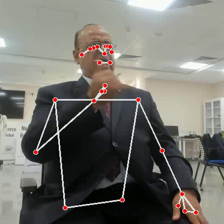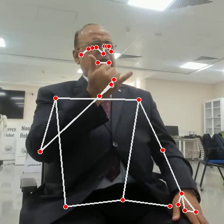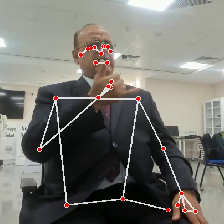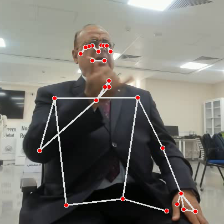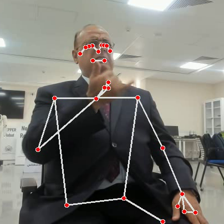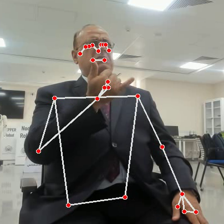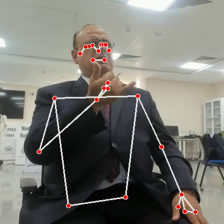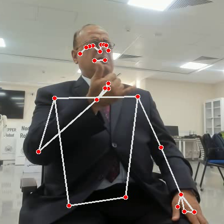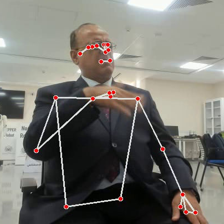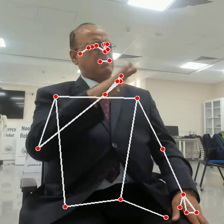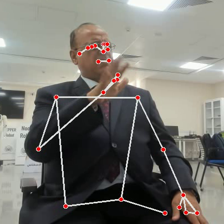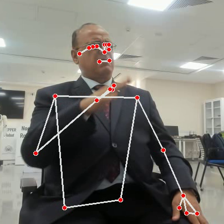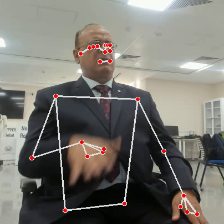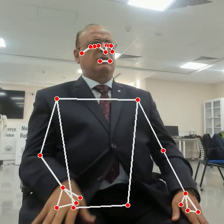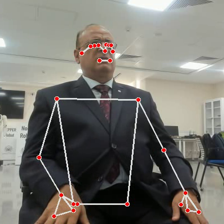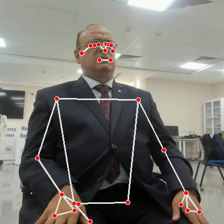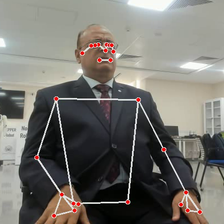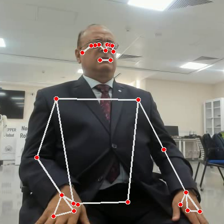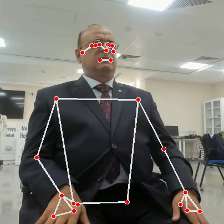sabhlala